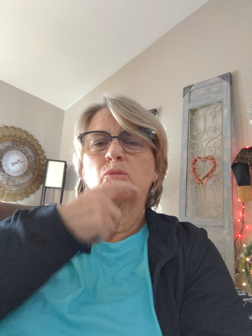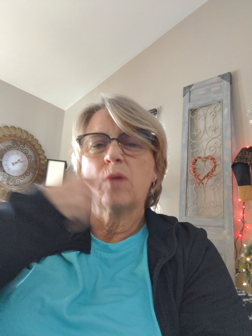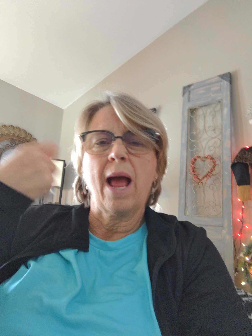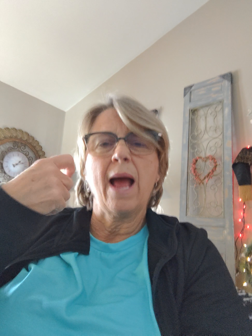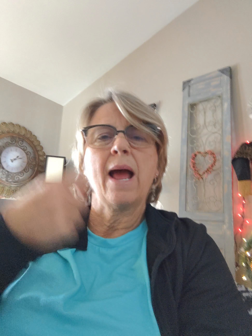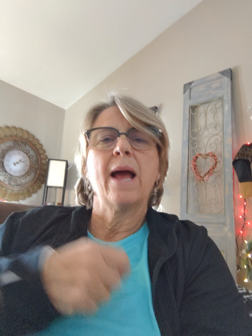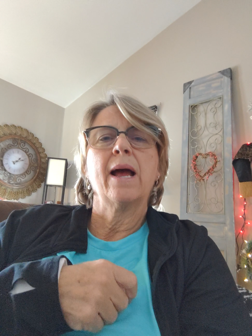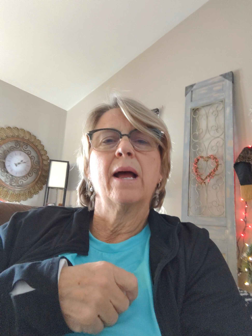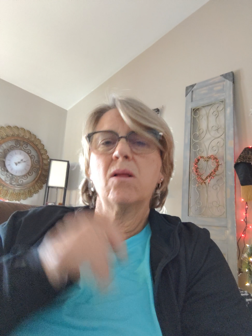dry